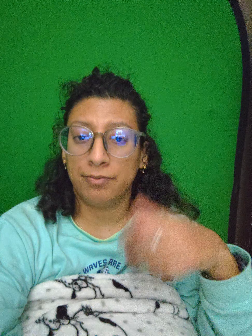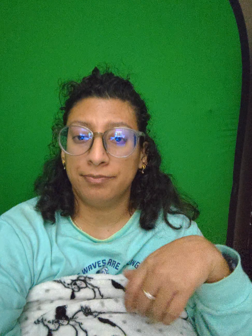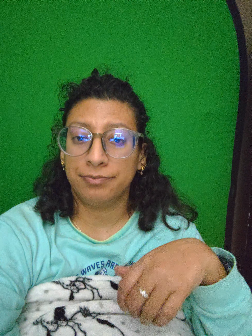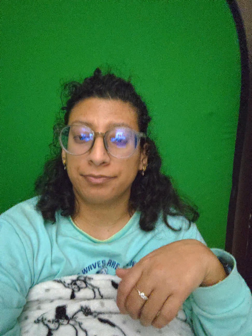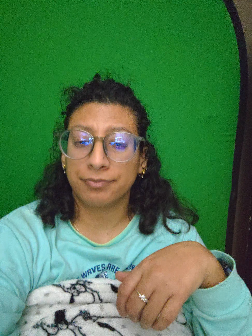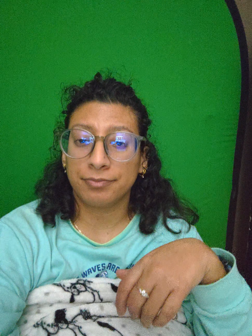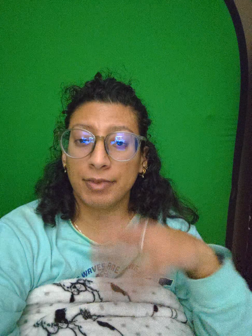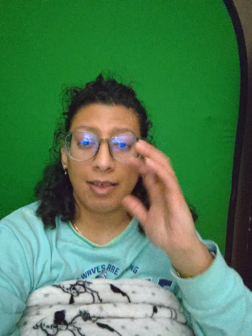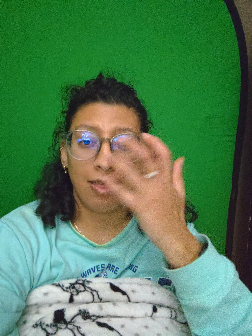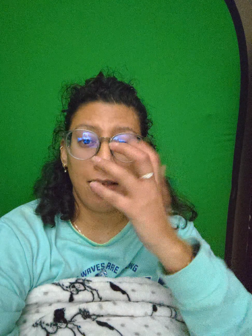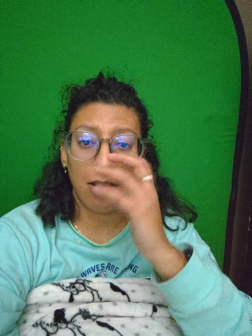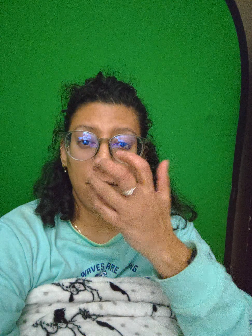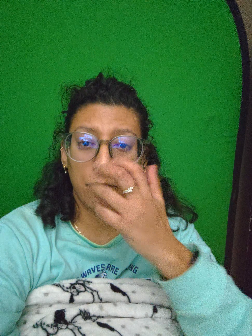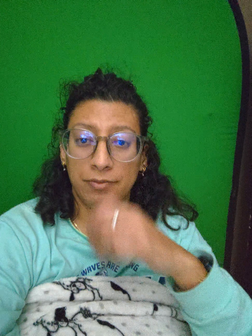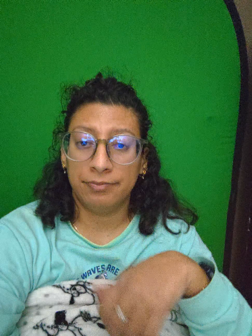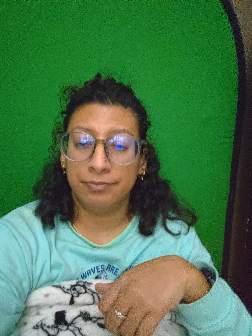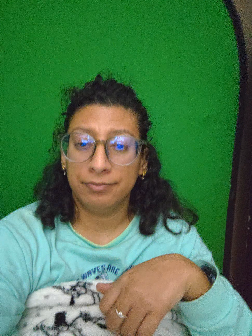clown